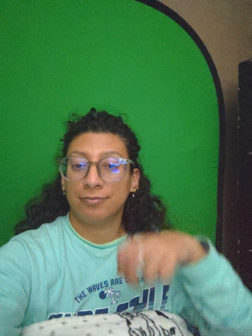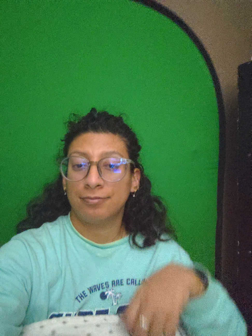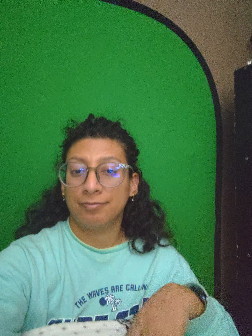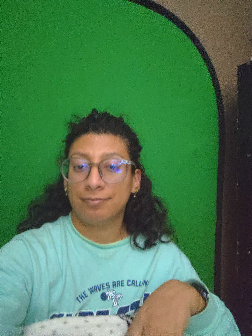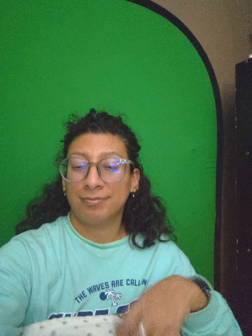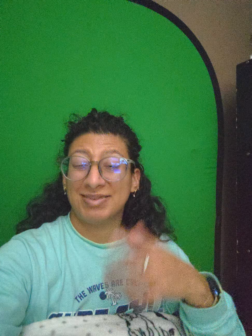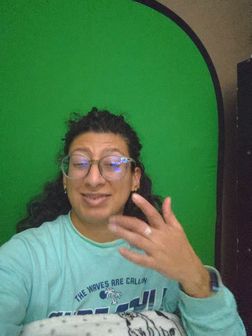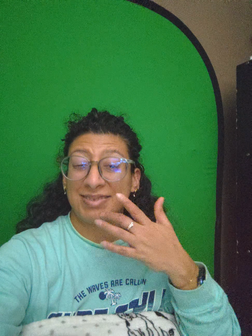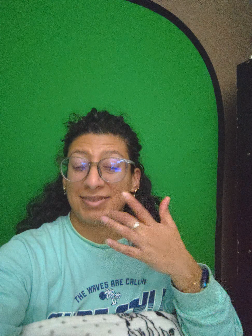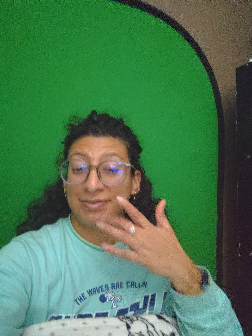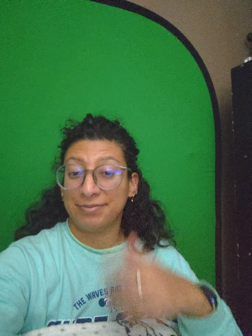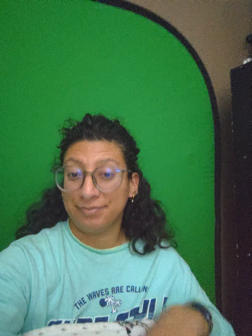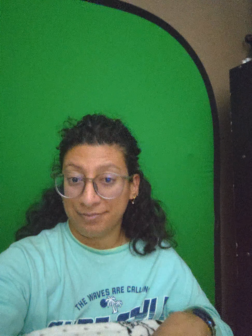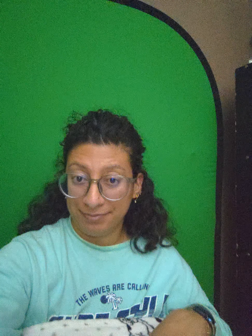taste